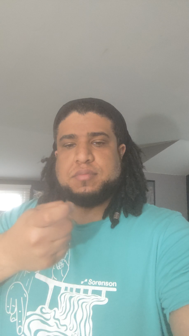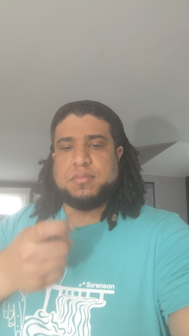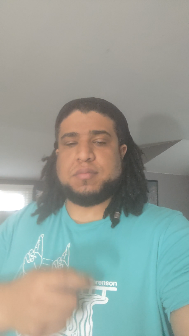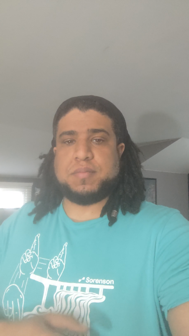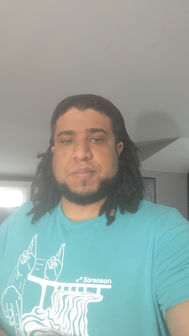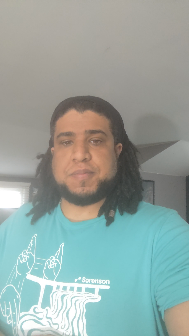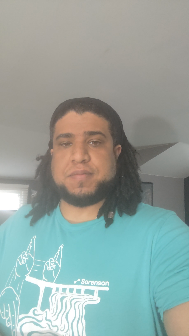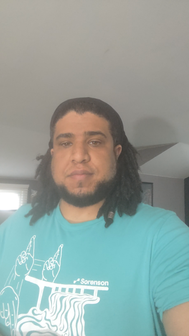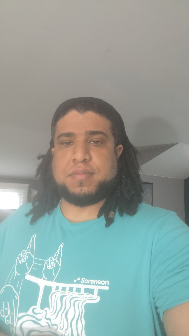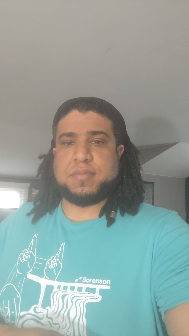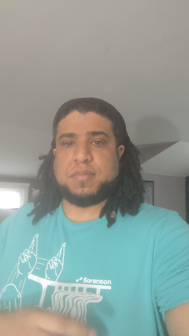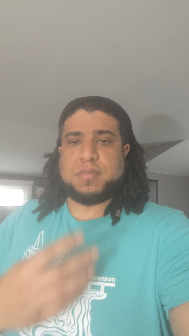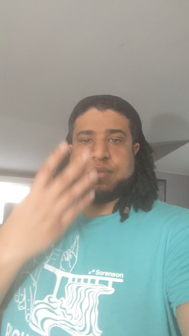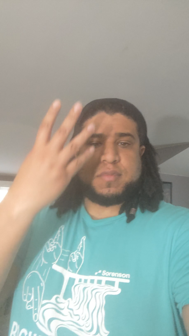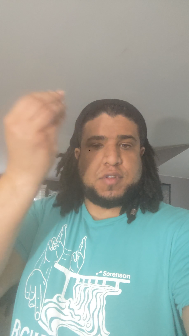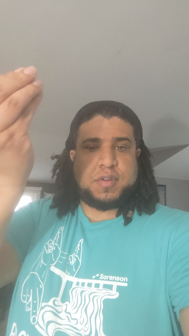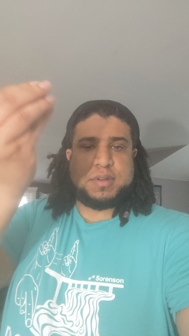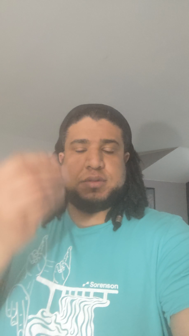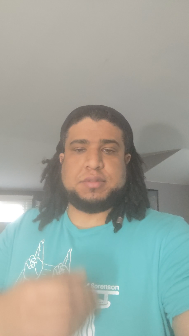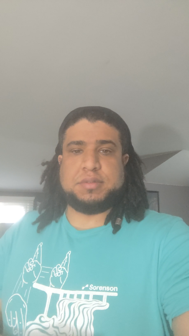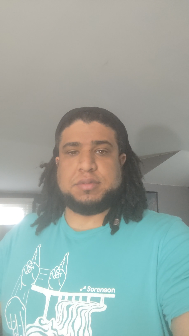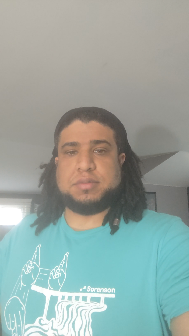going to